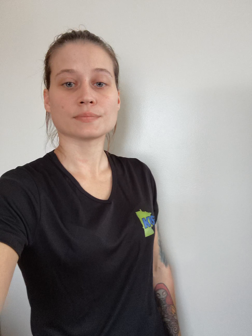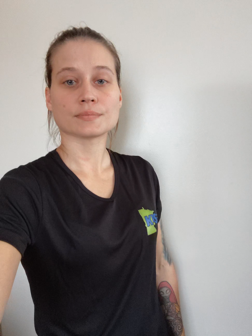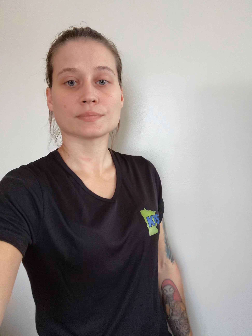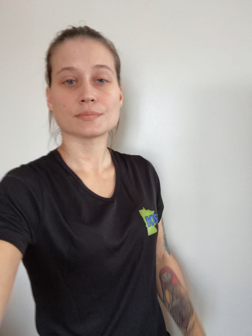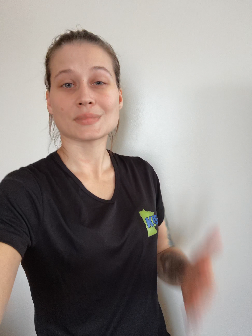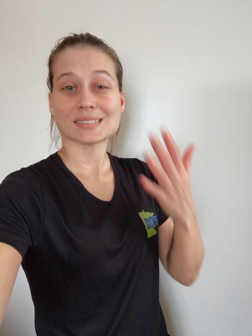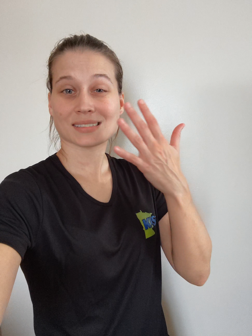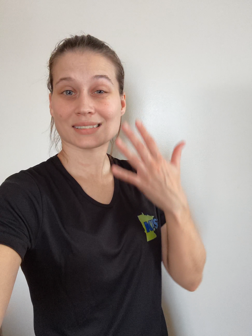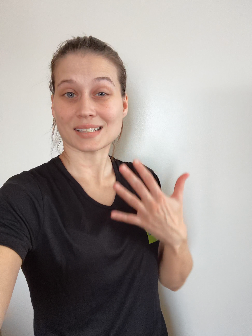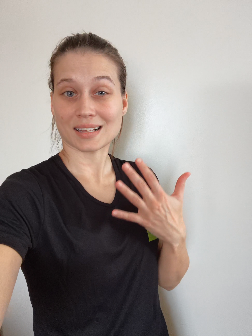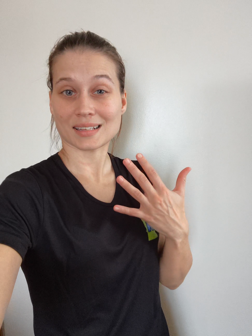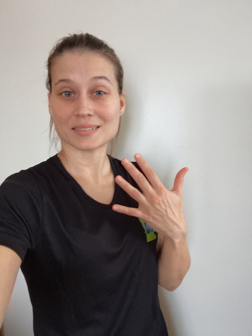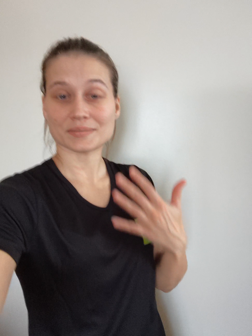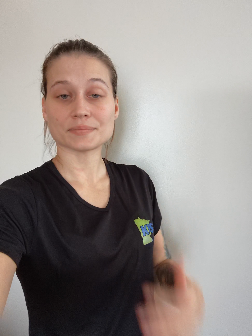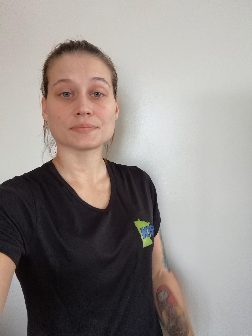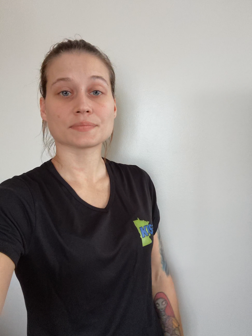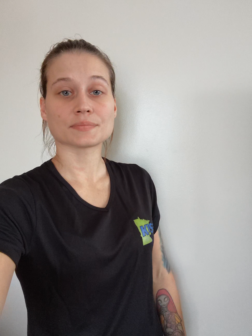sad